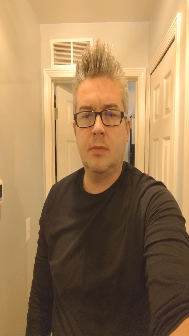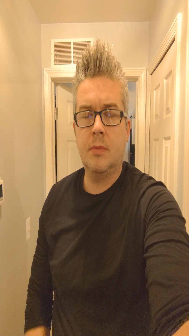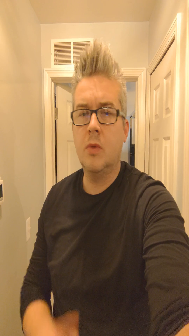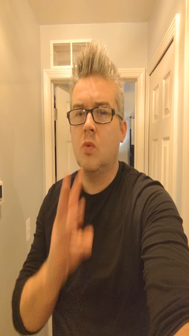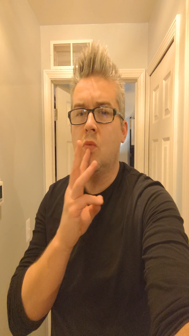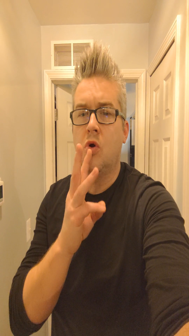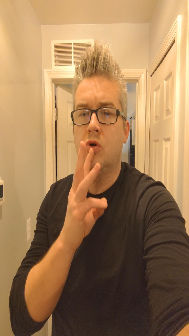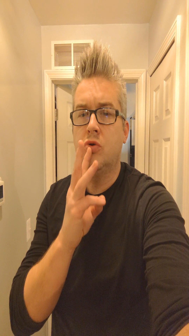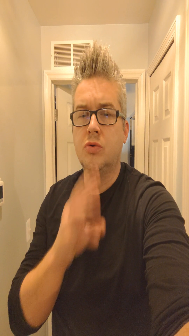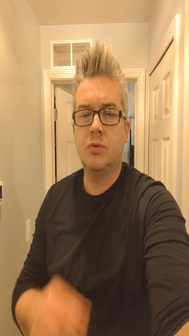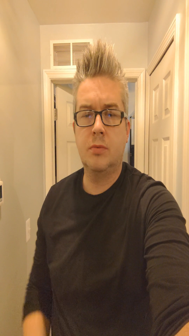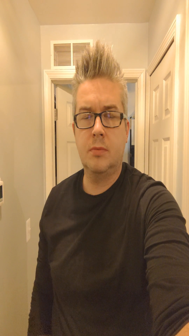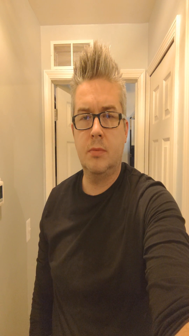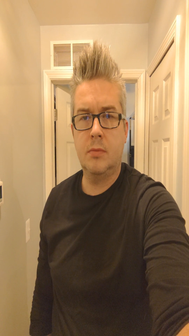water